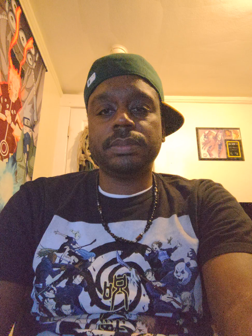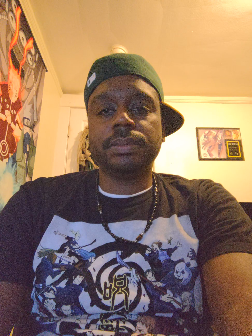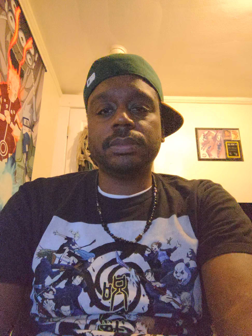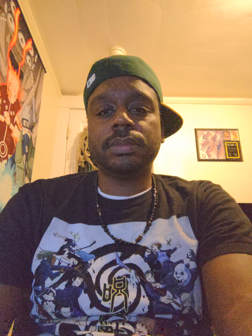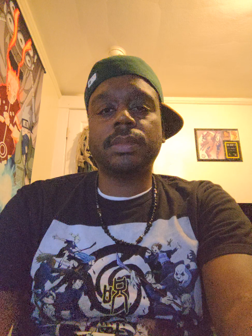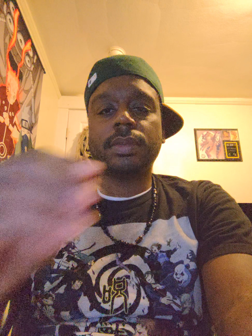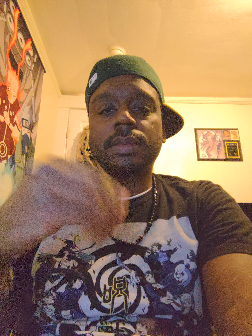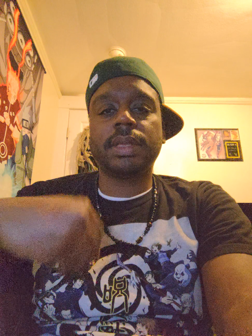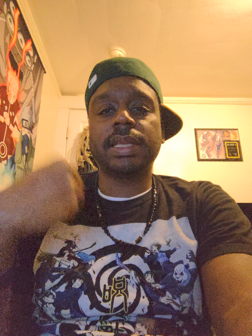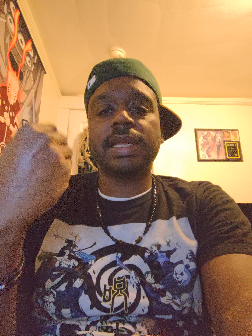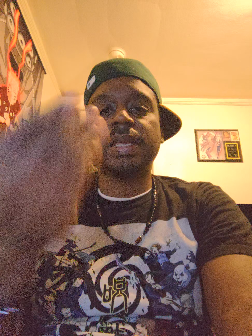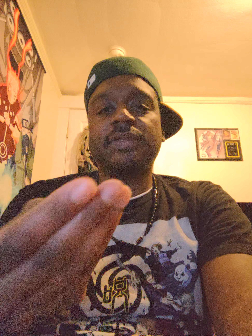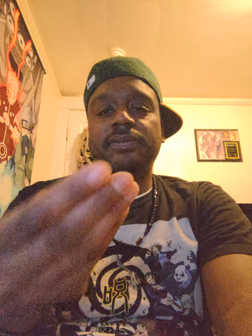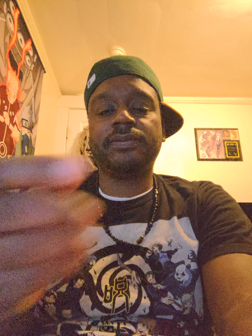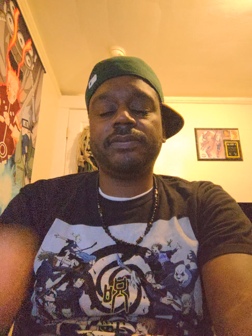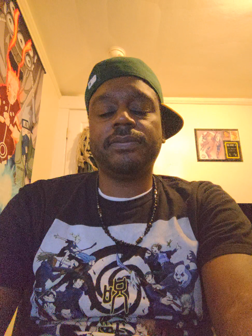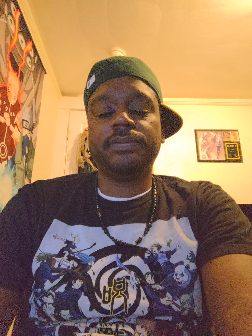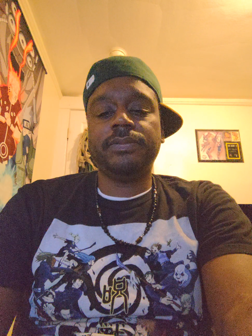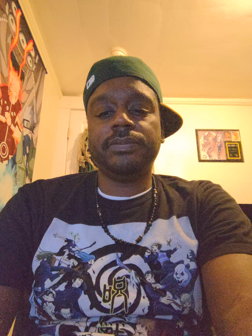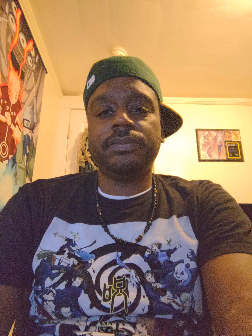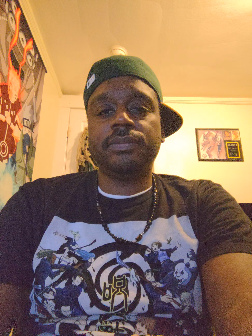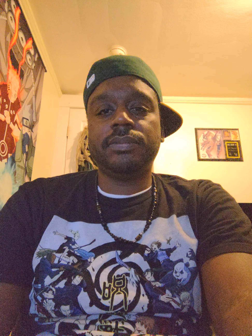give